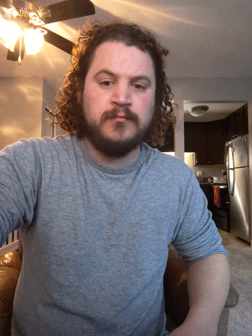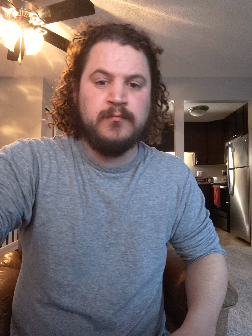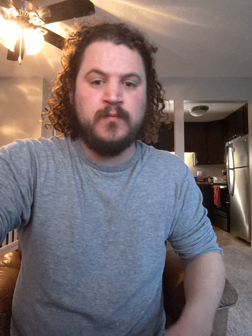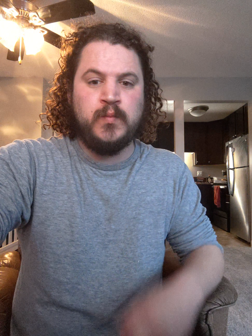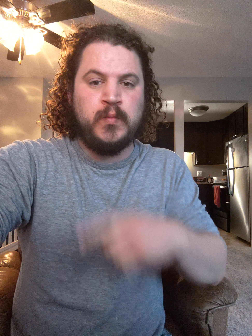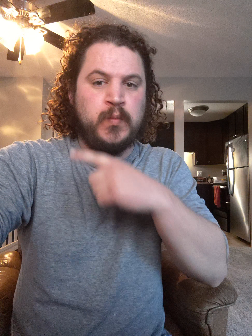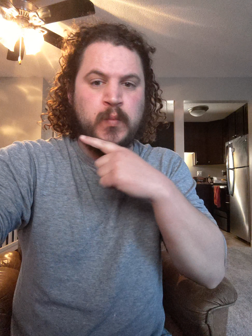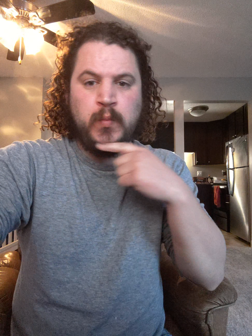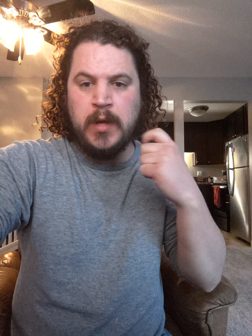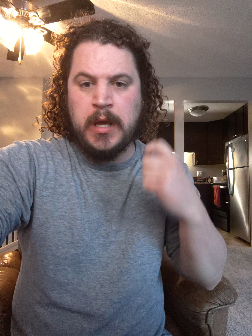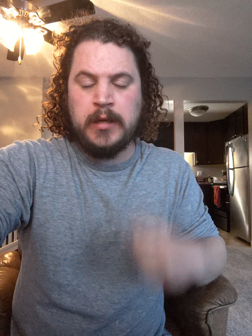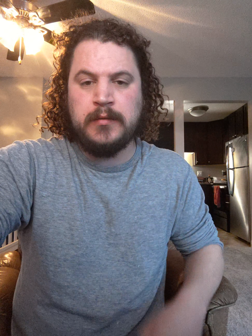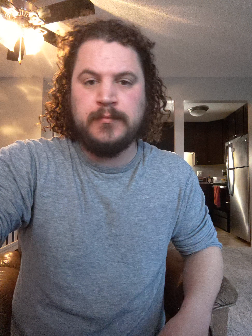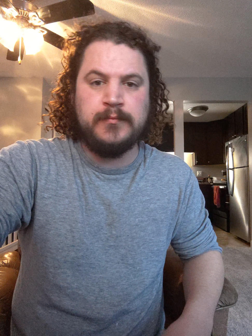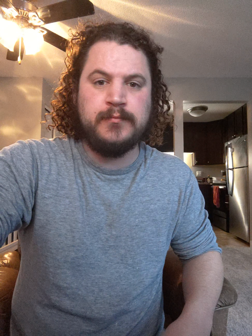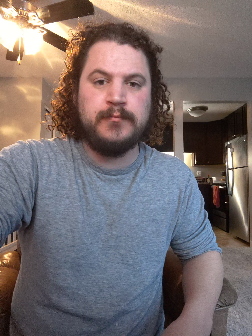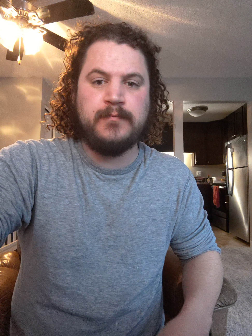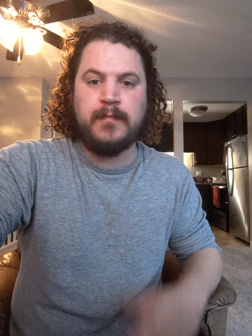dry